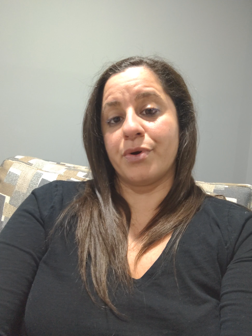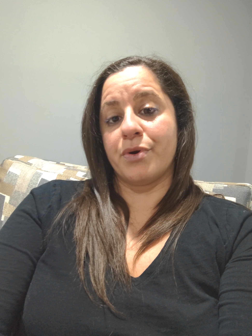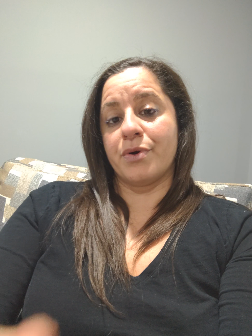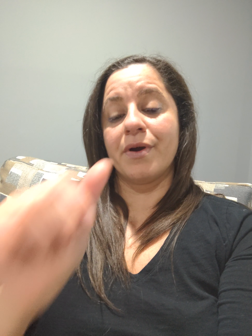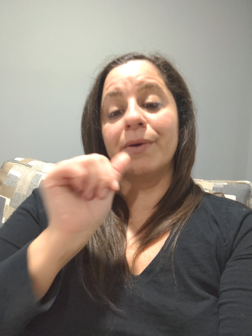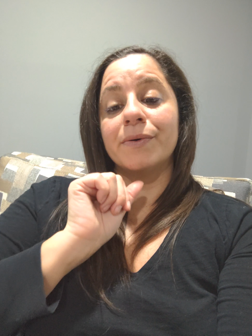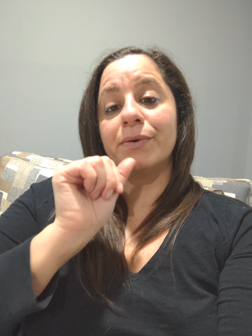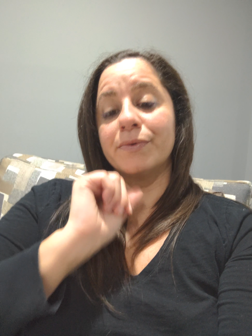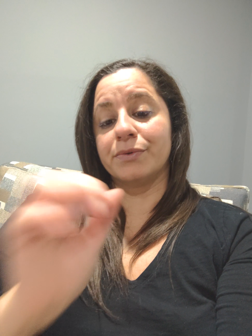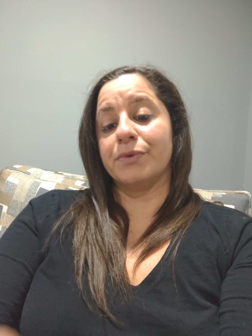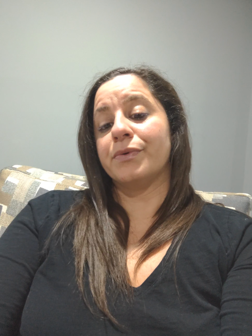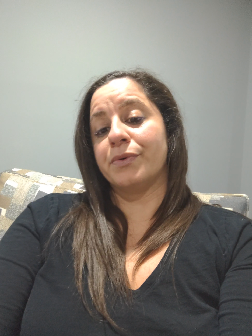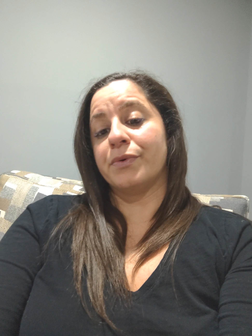aunt